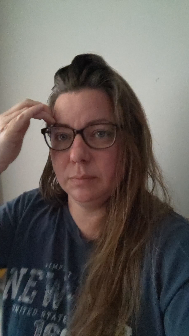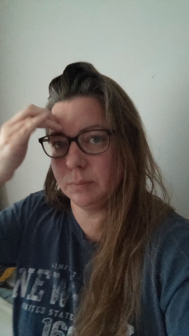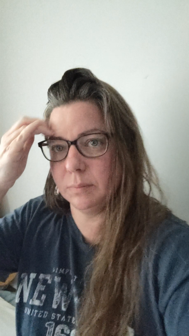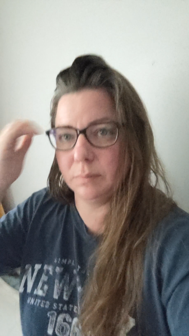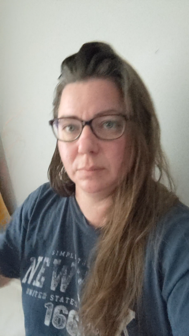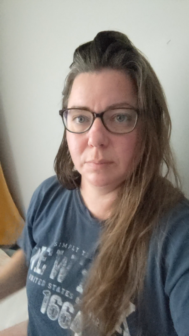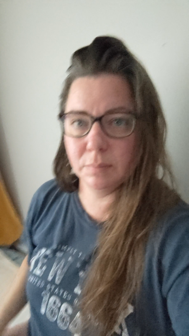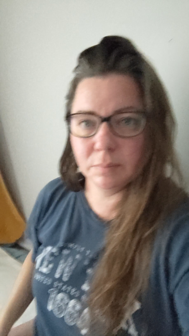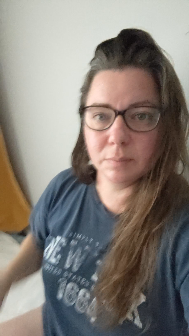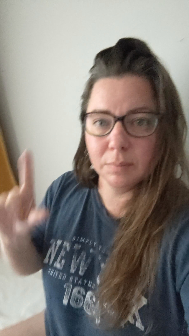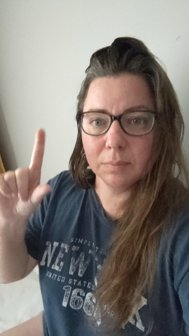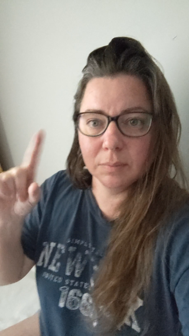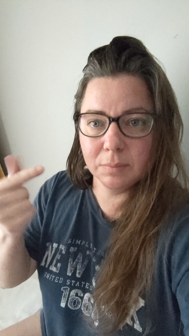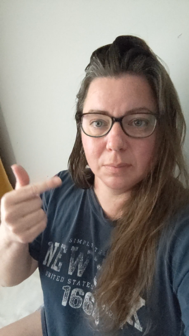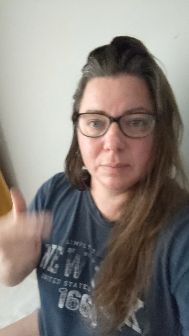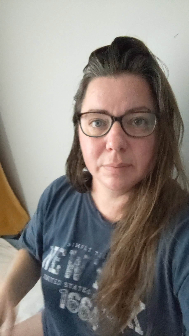leg